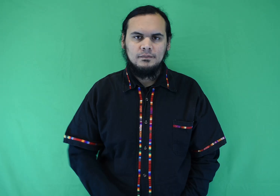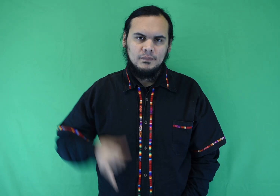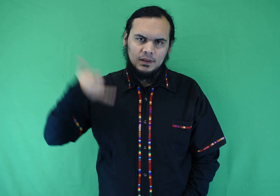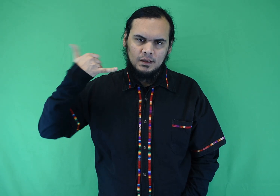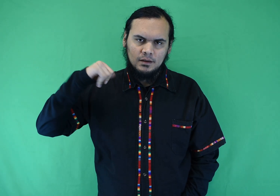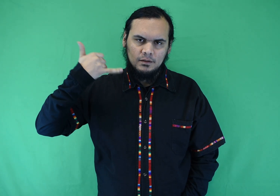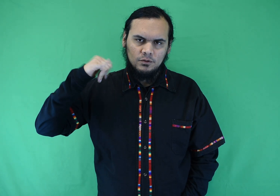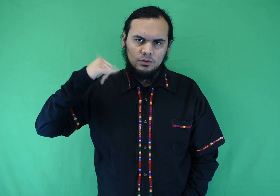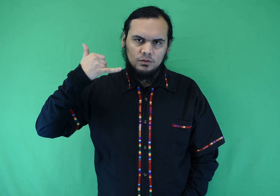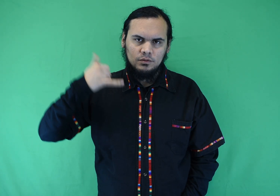teléfono